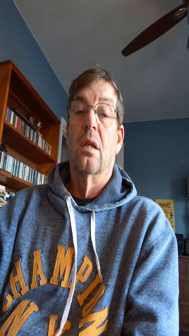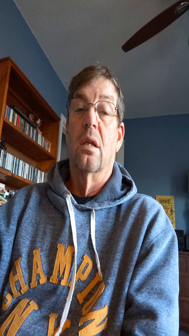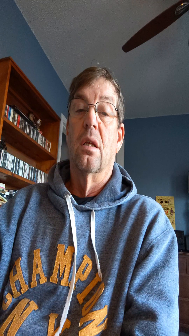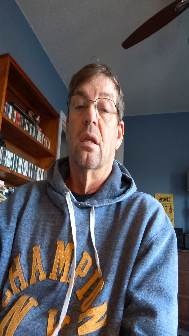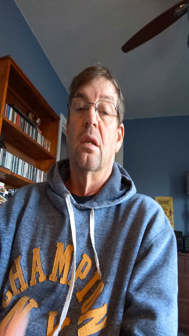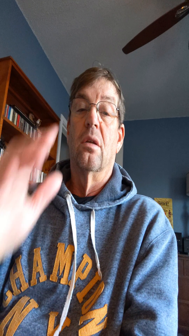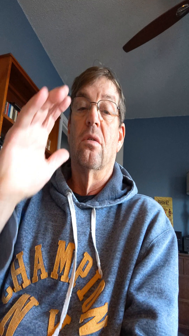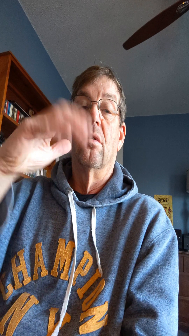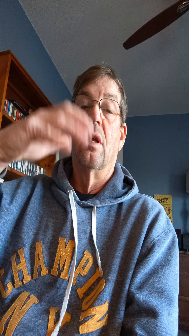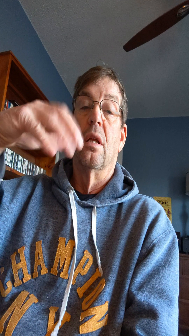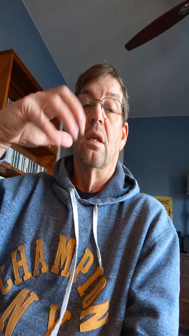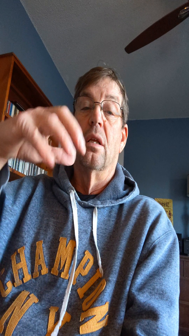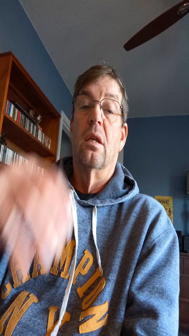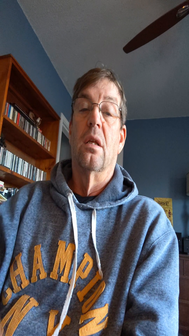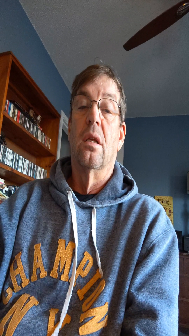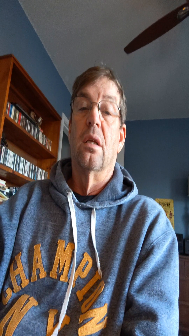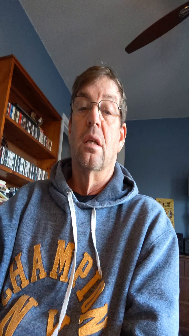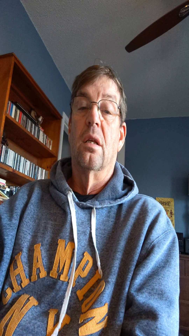rain